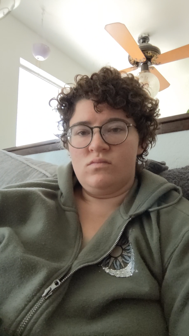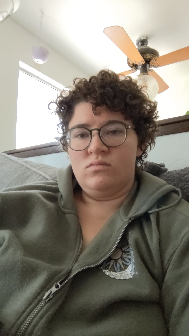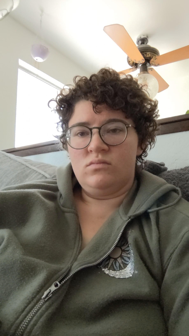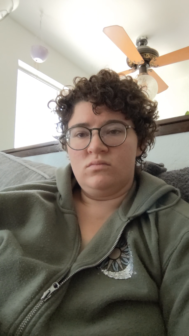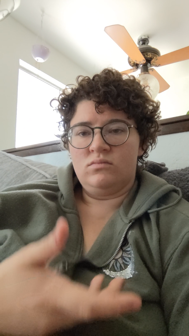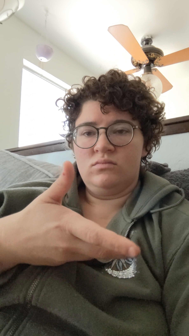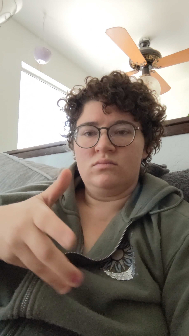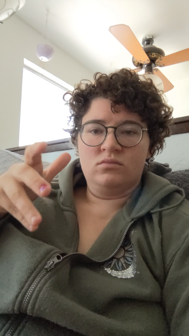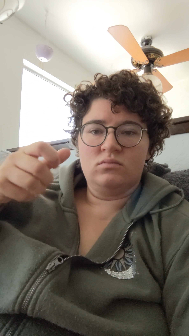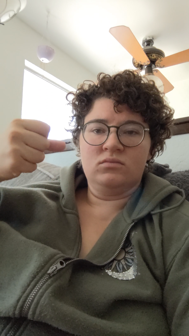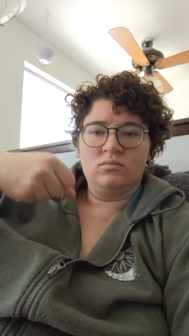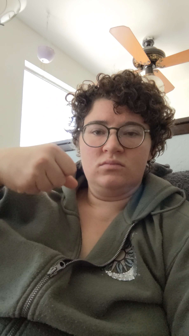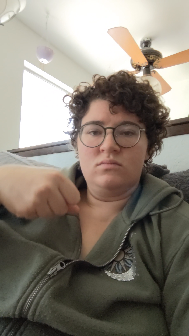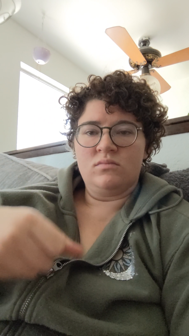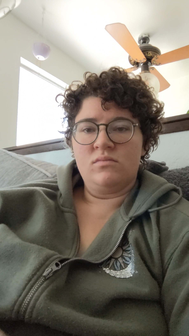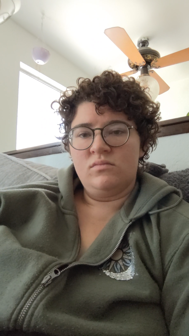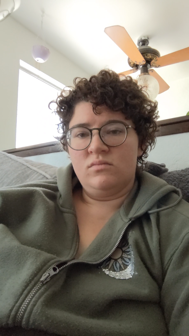basket